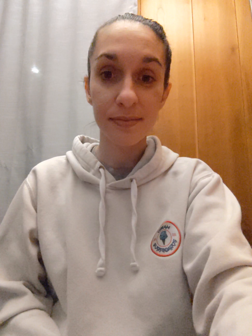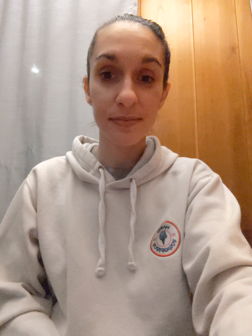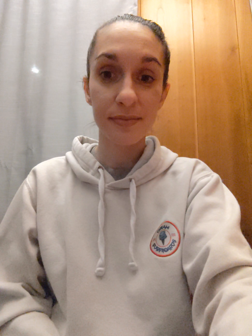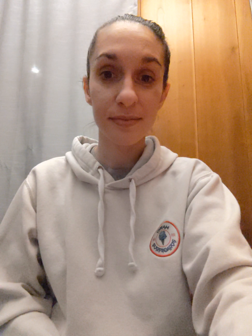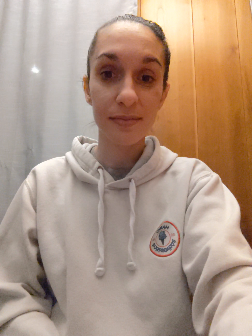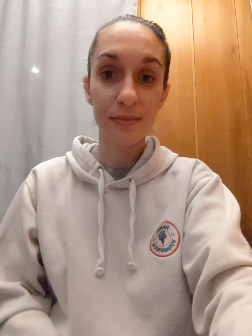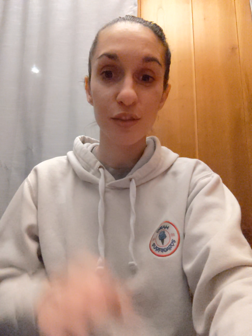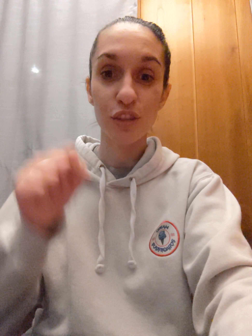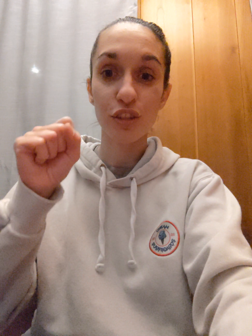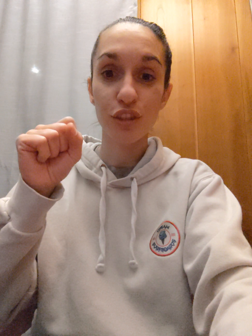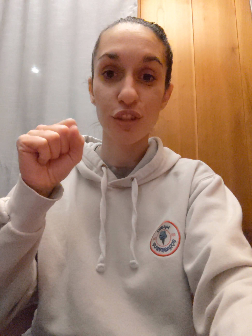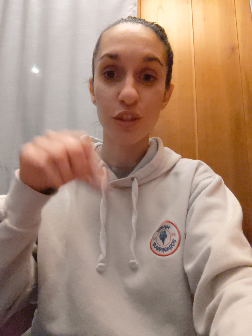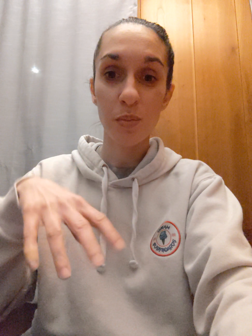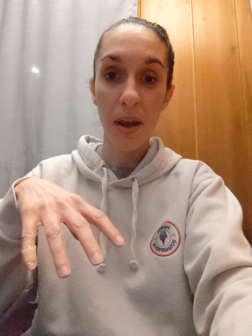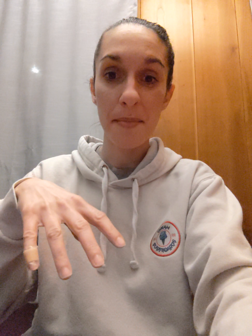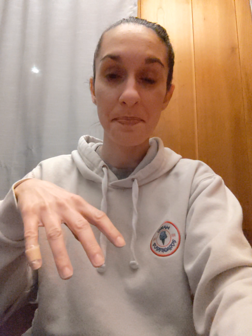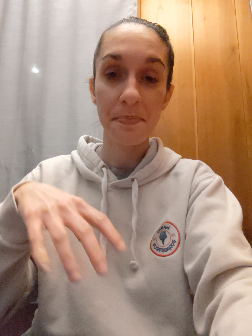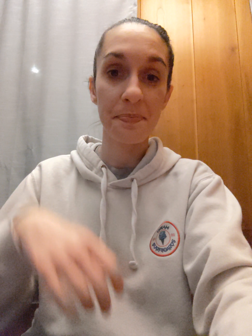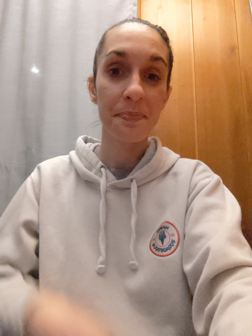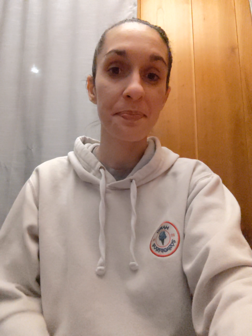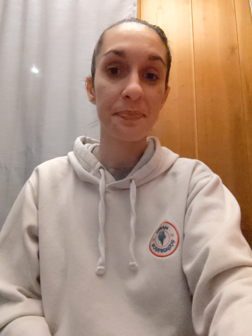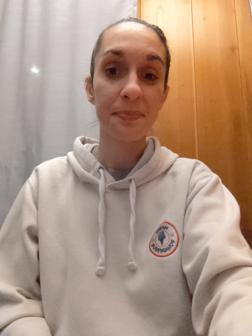drop